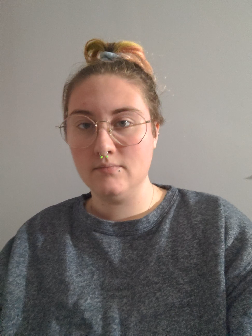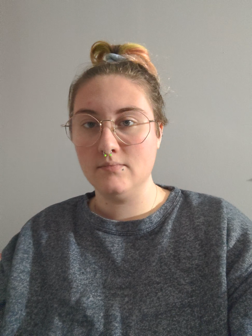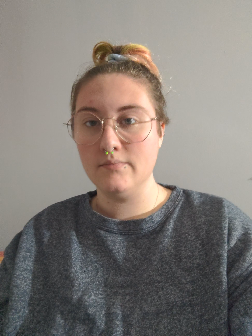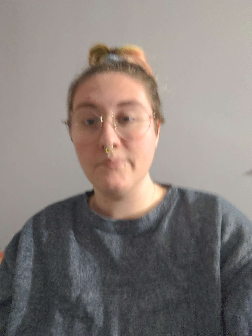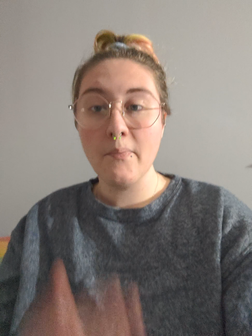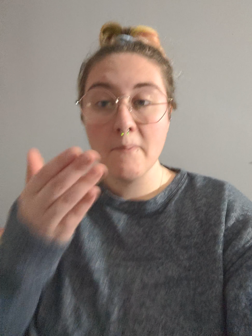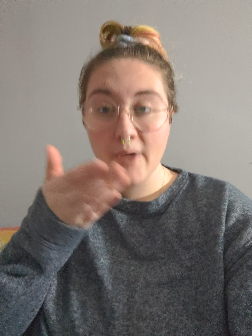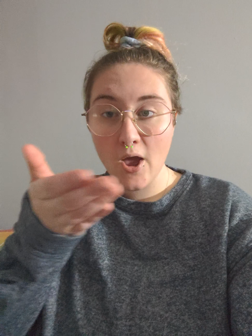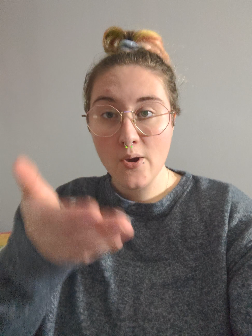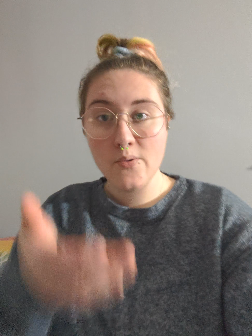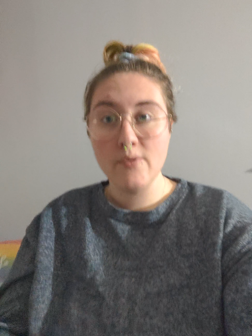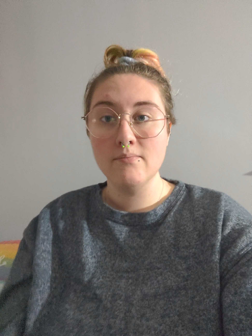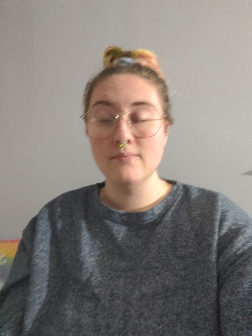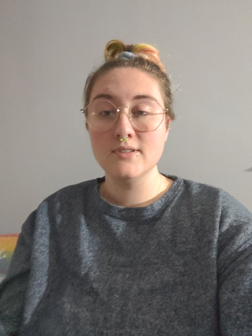boat